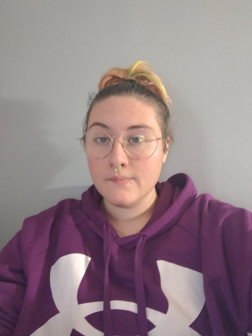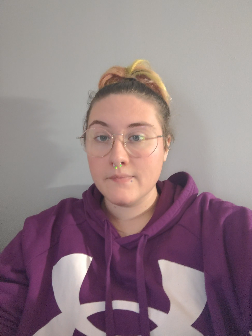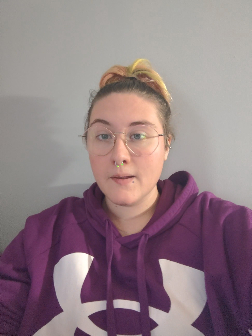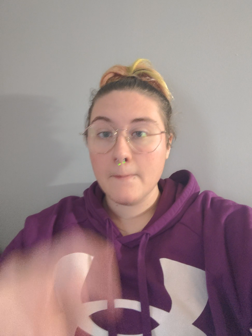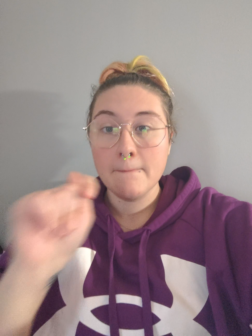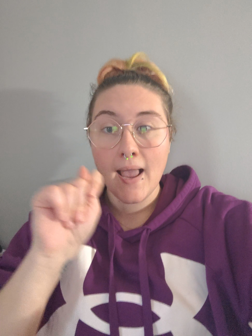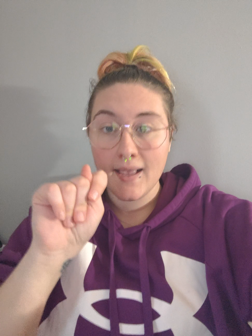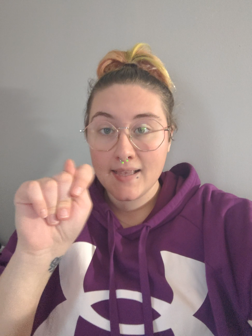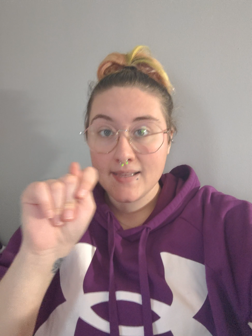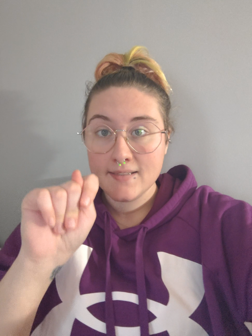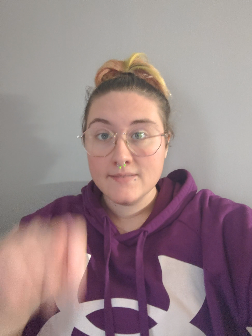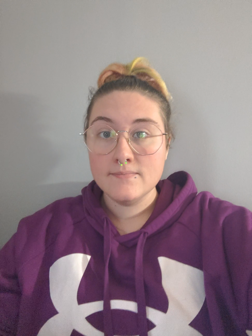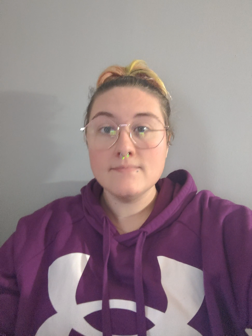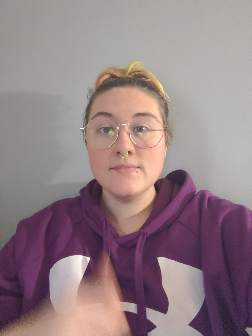potty